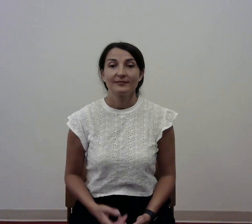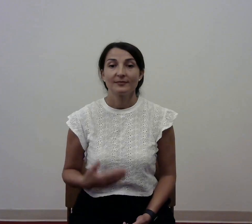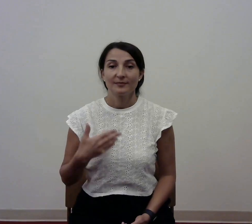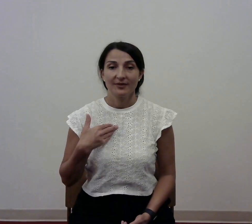mən